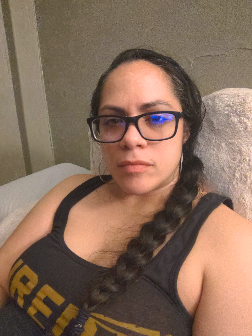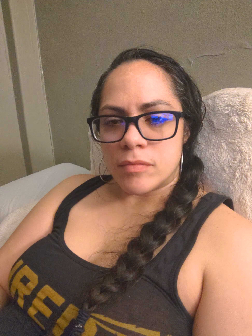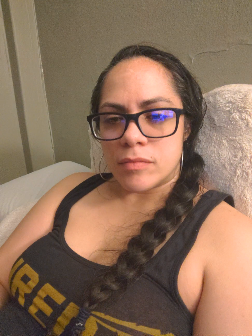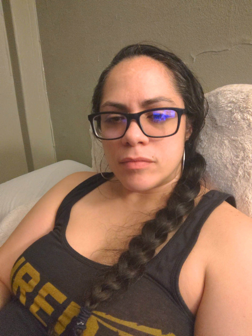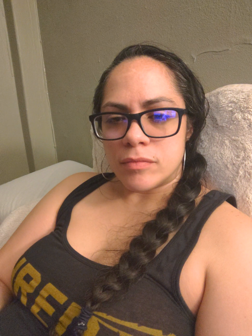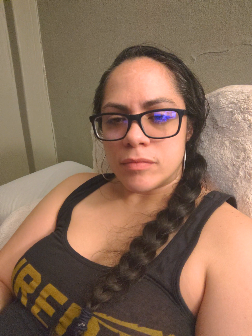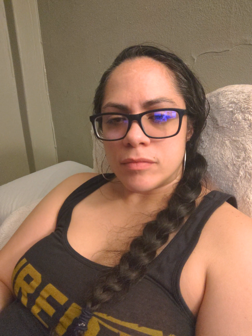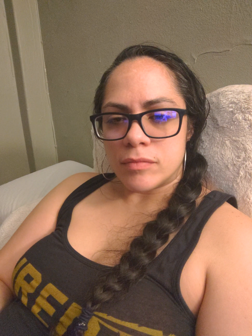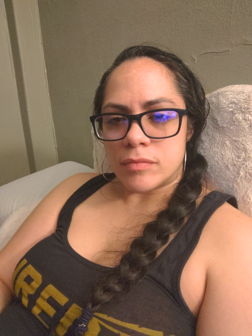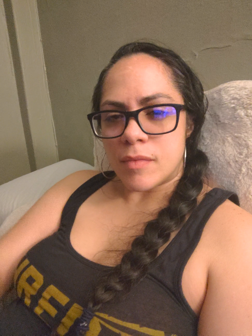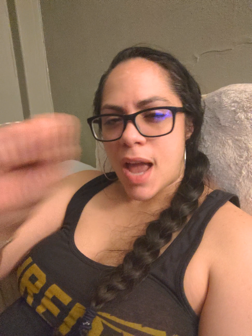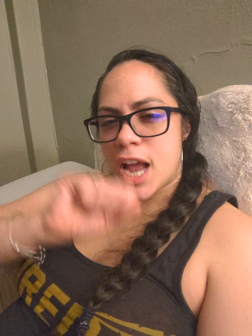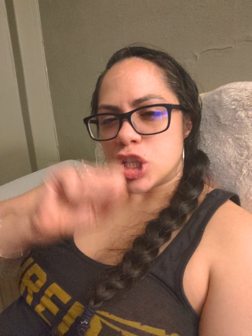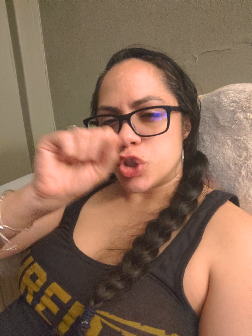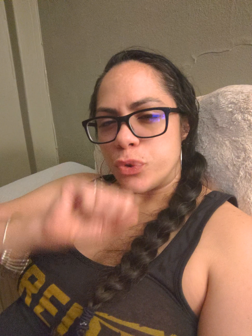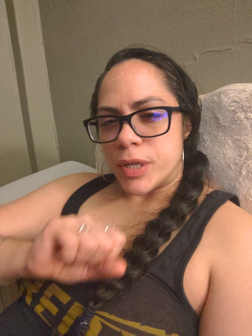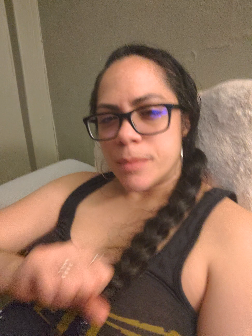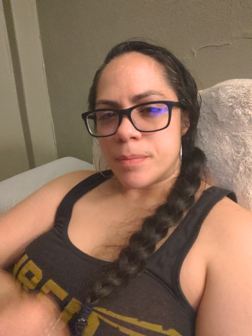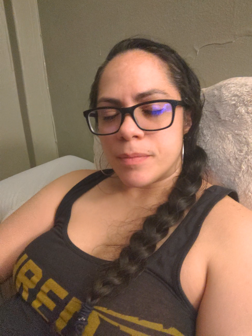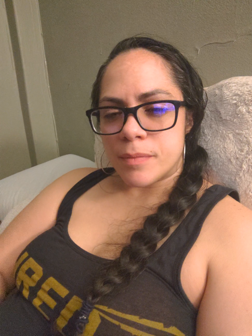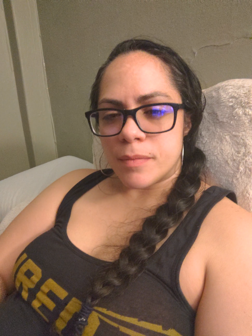ice cream